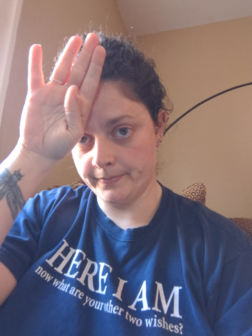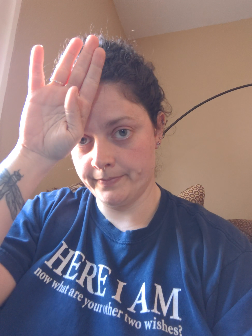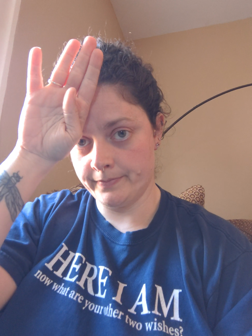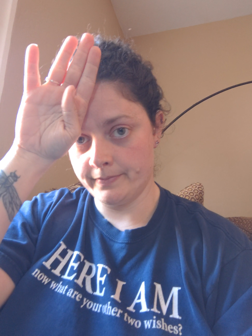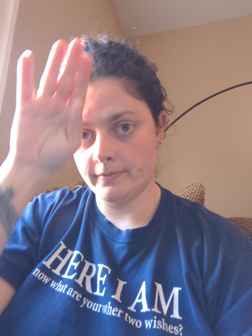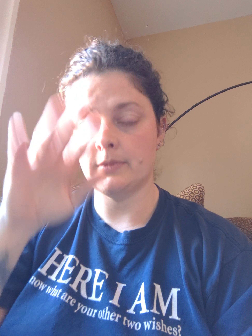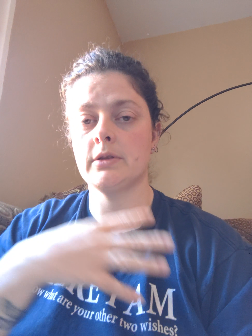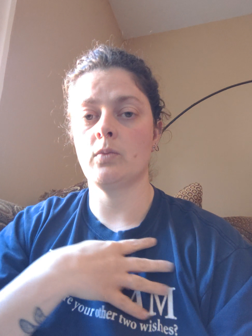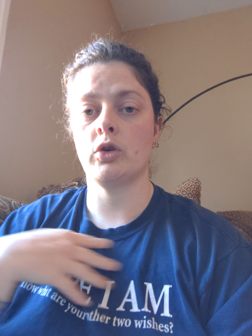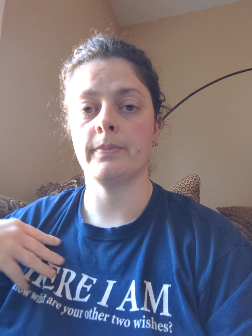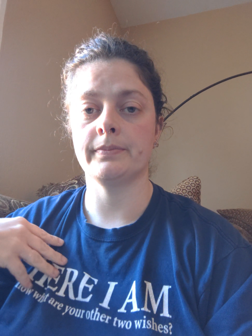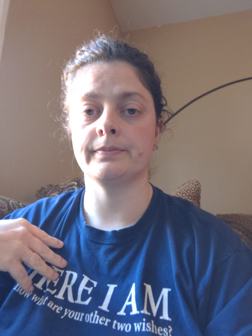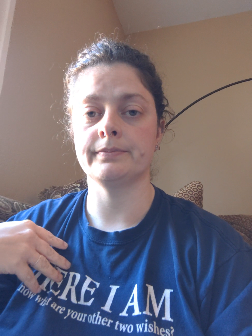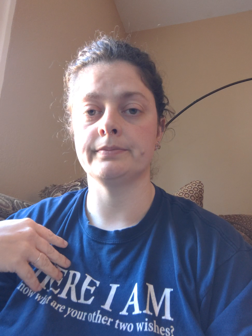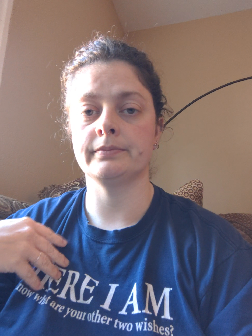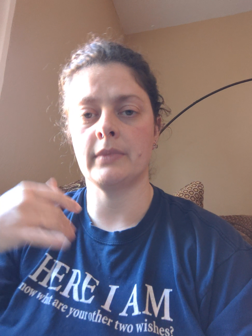zebra